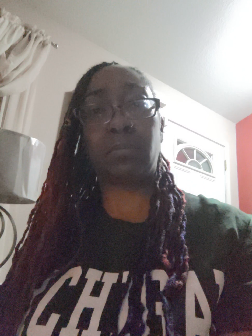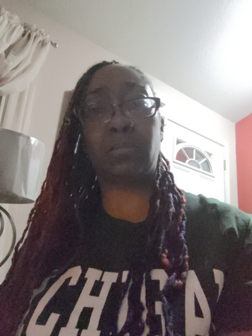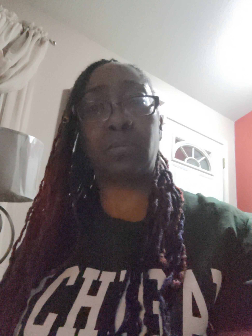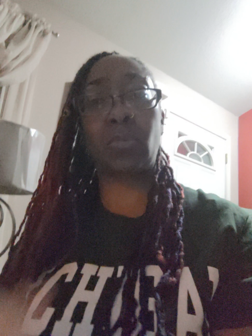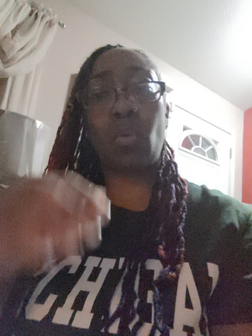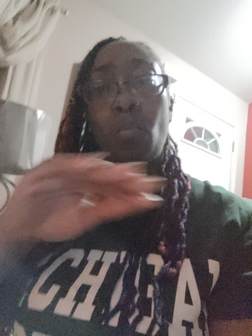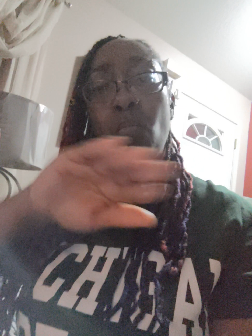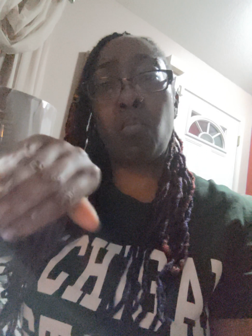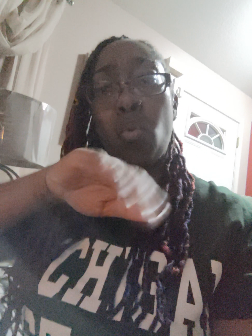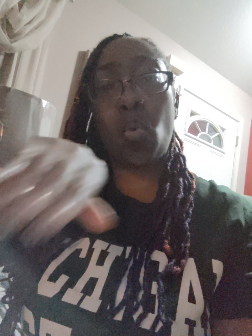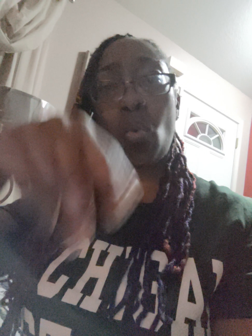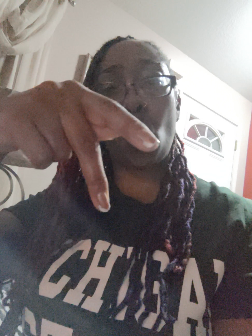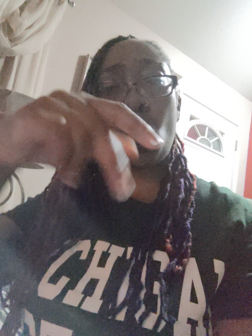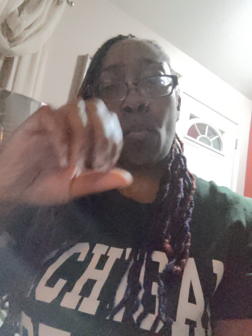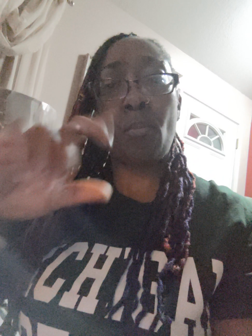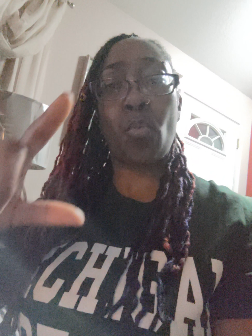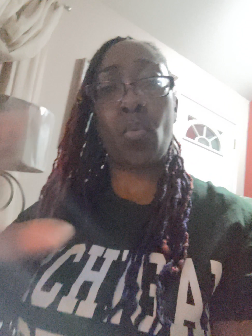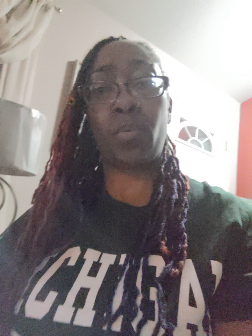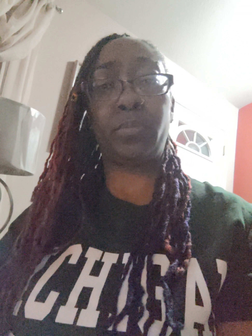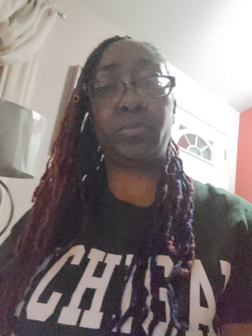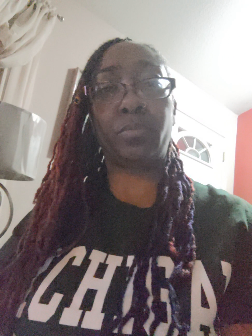pool